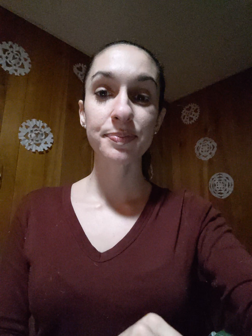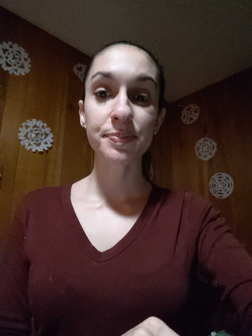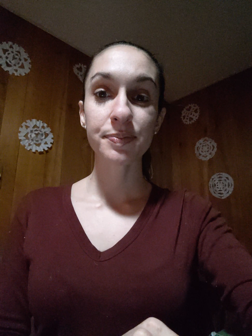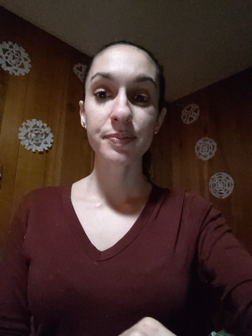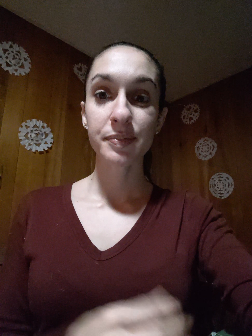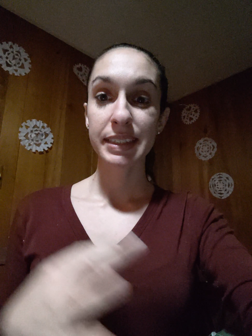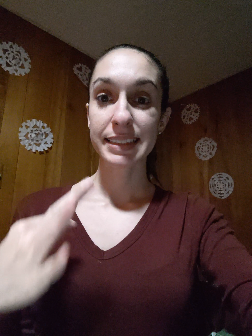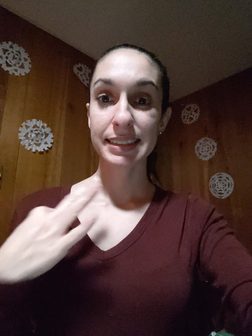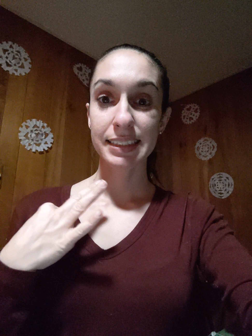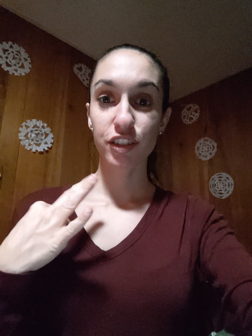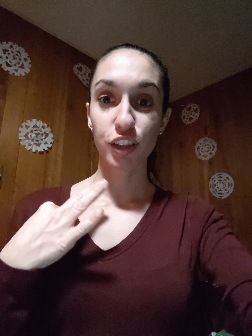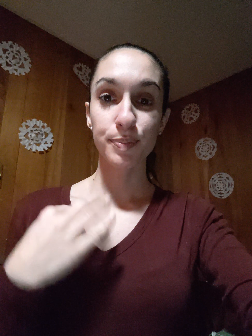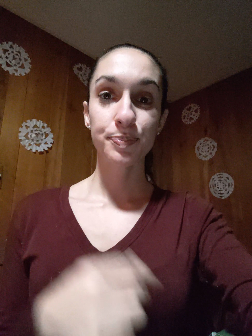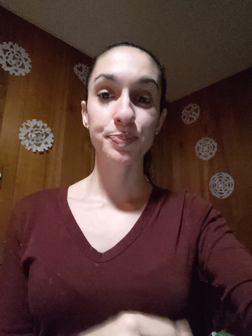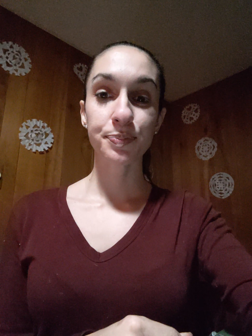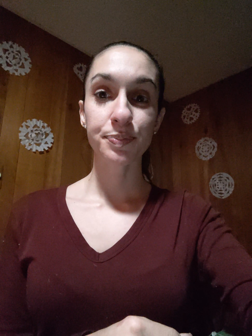shirt